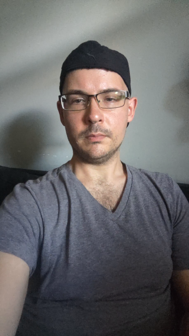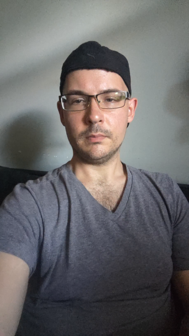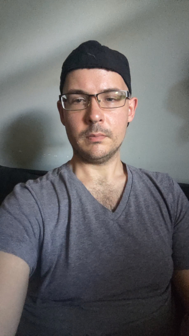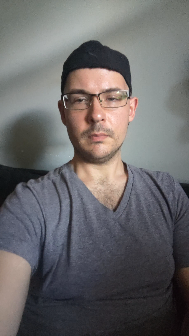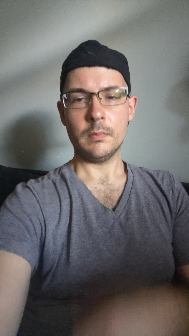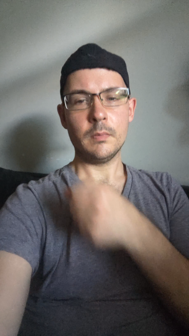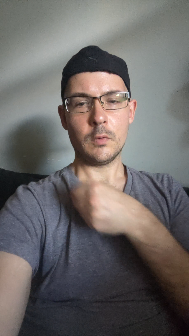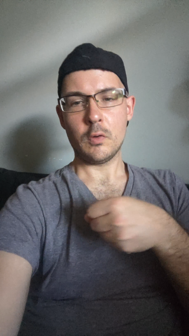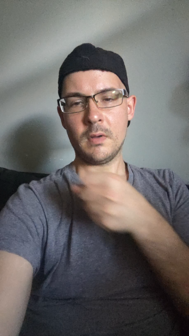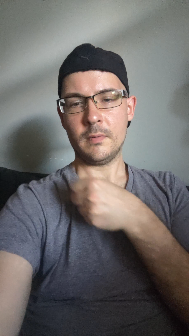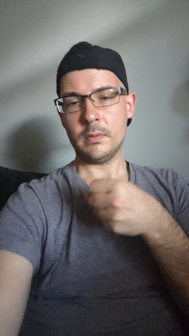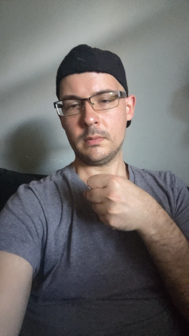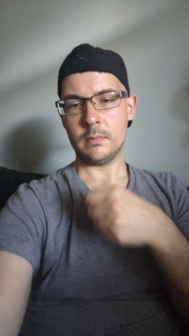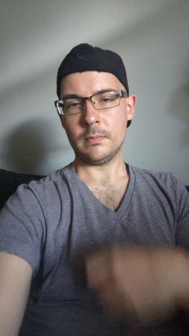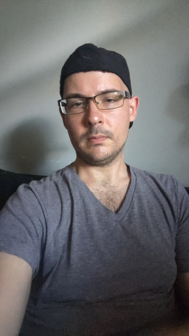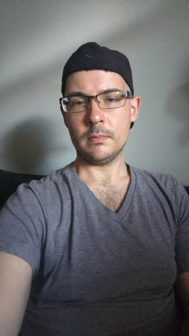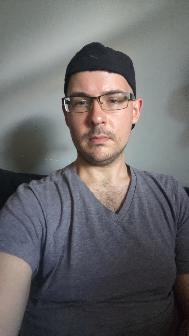coffee